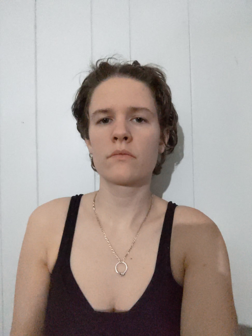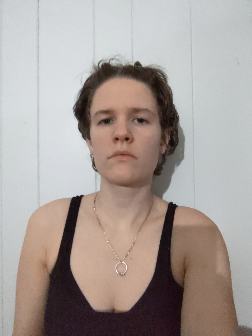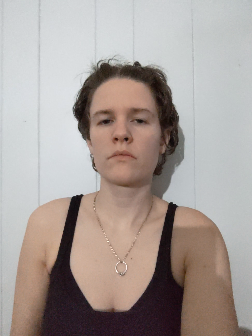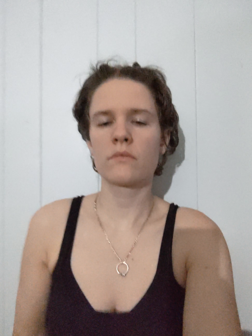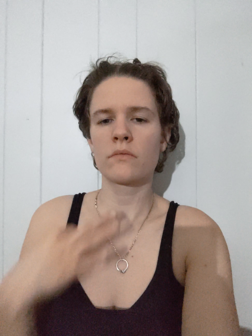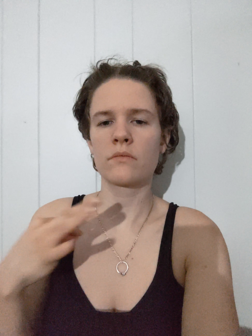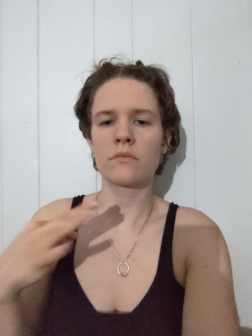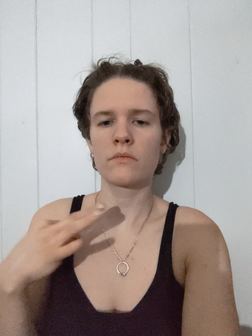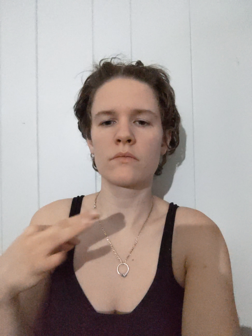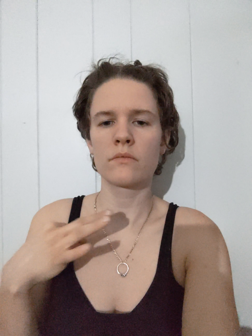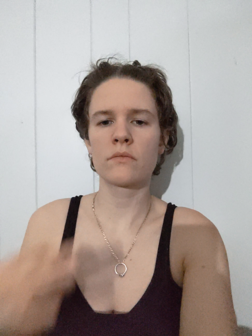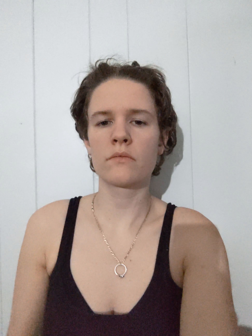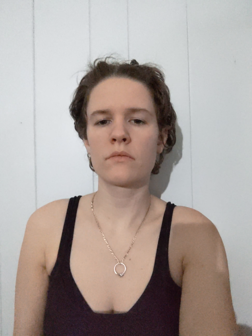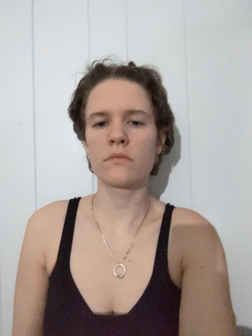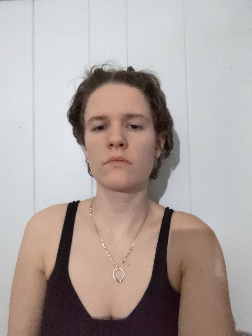shirt